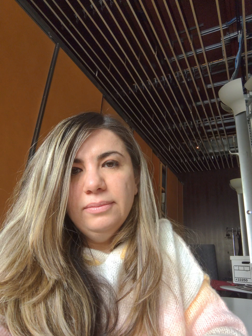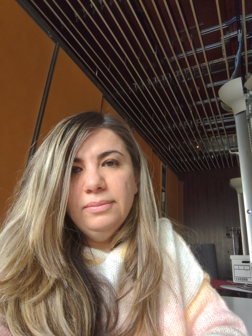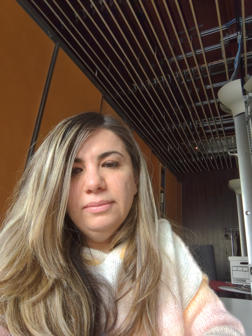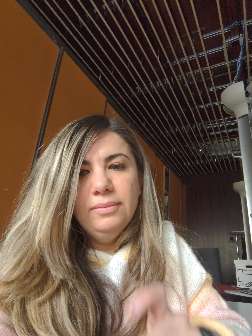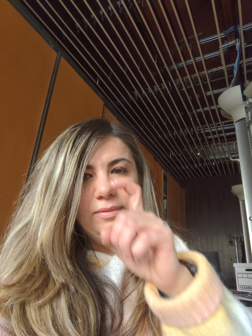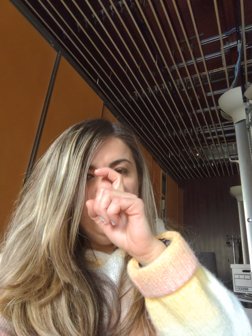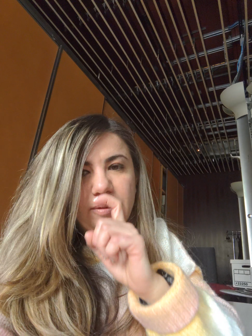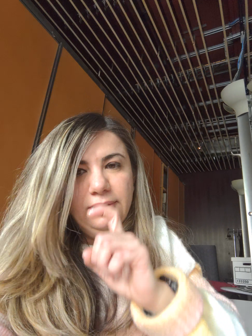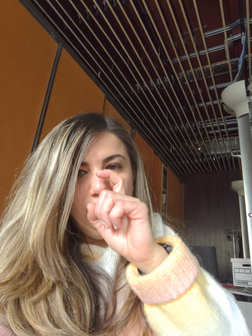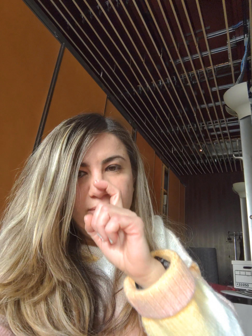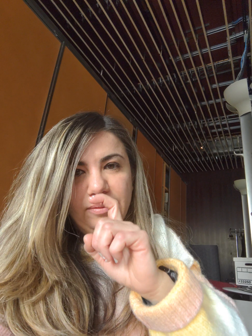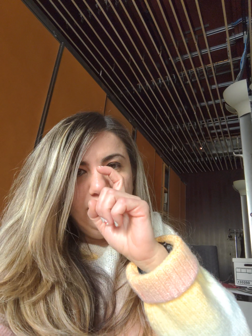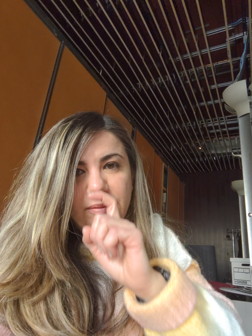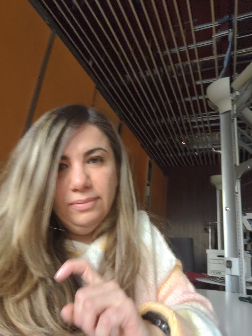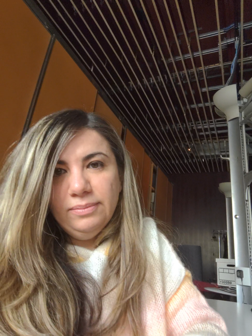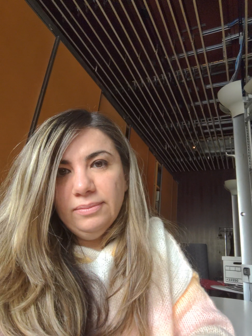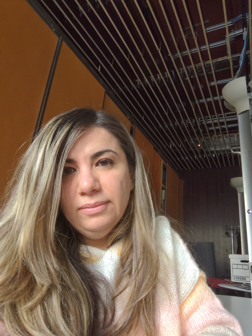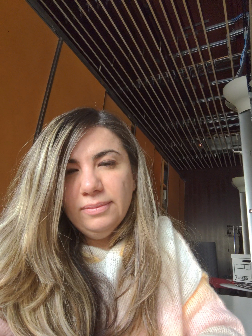doll